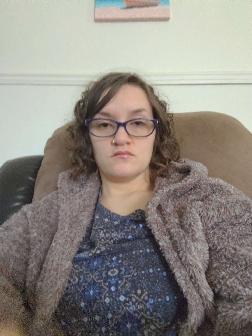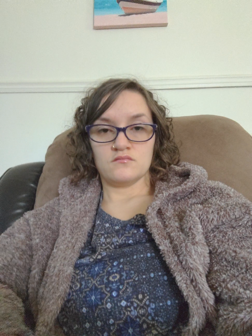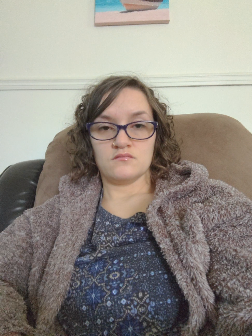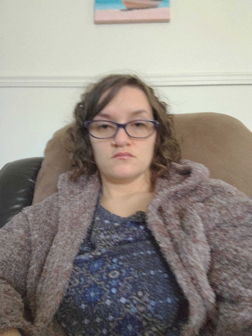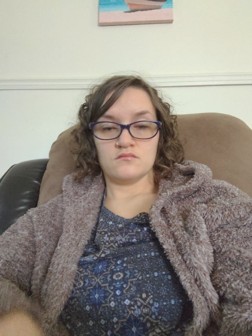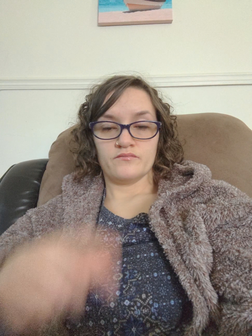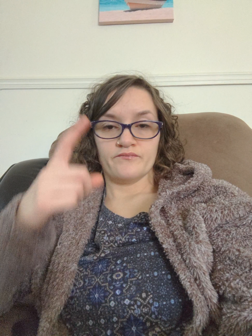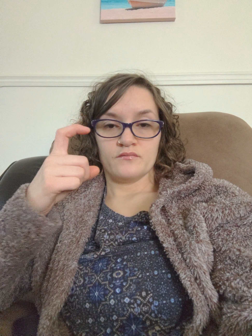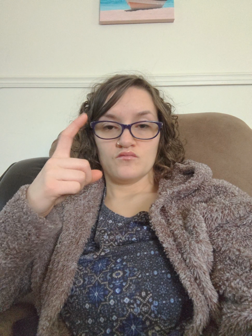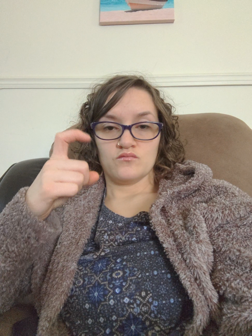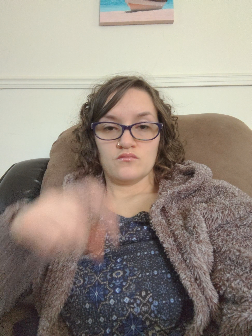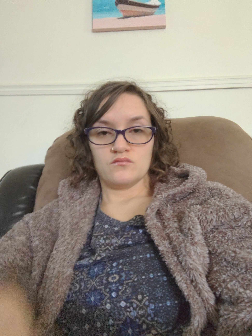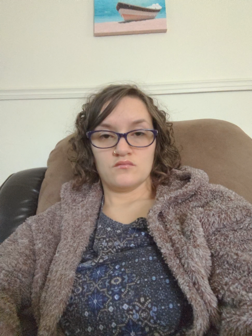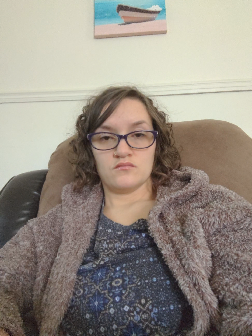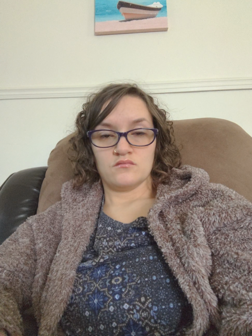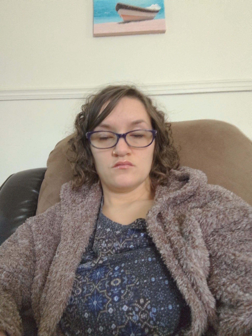finger